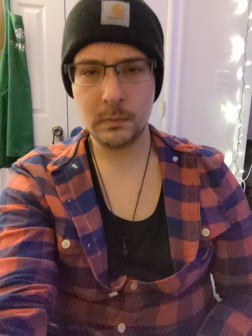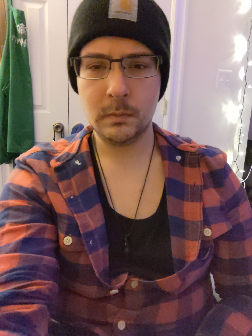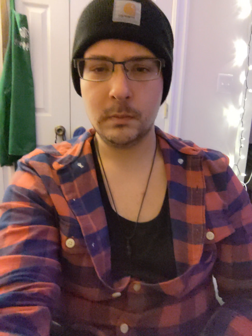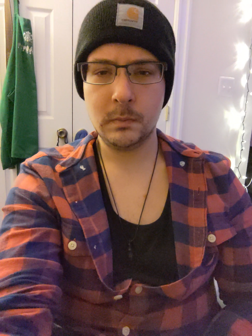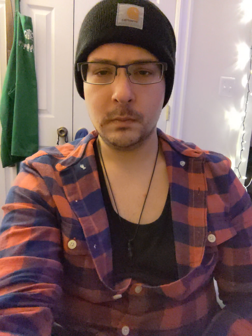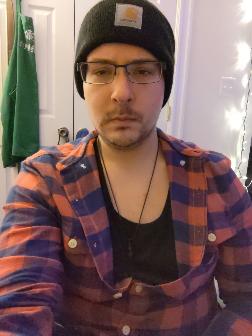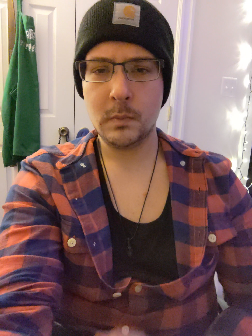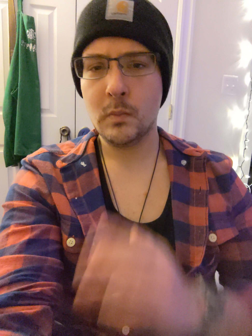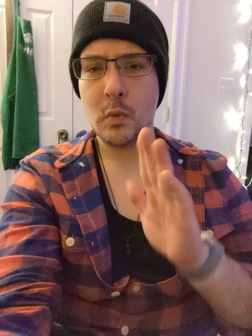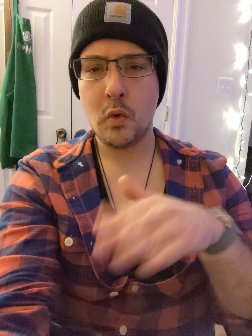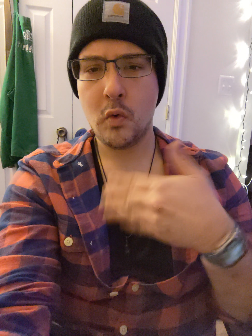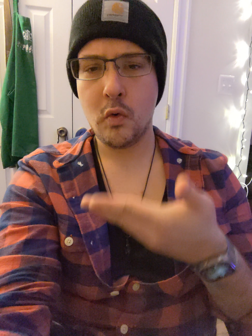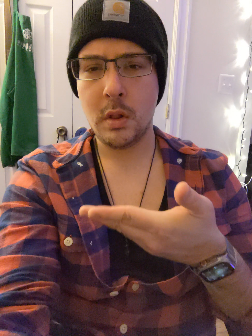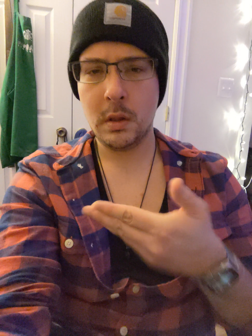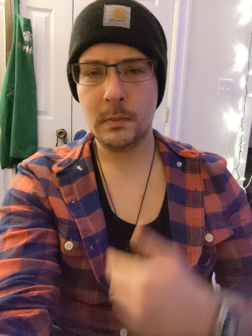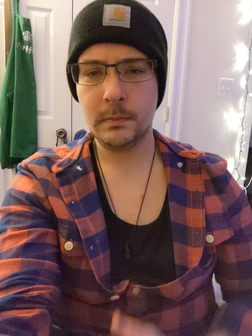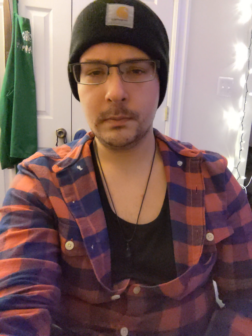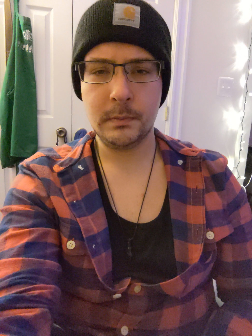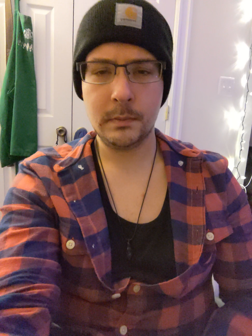all